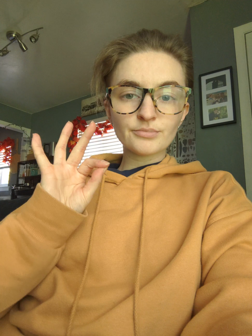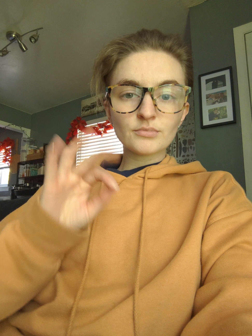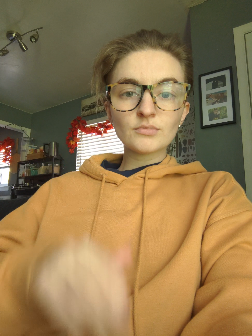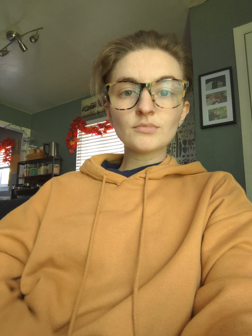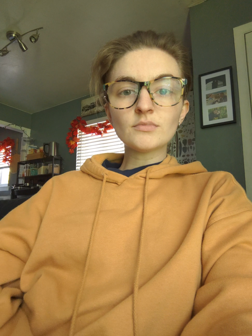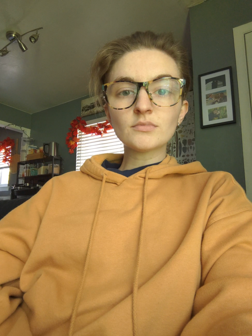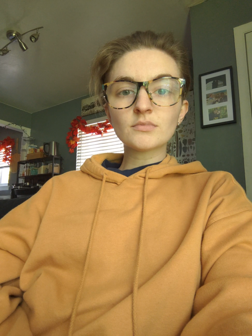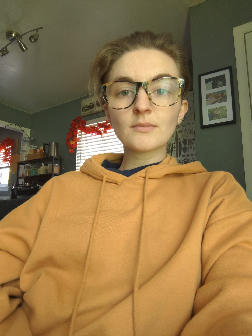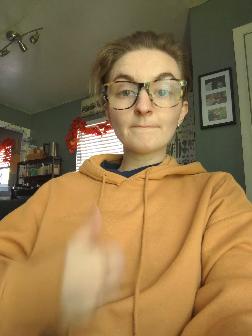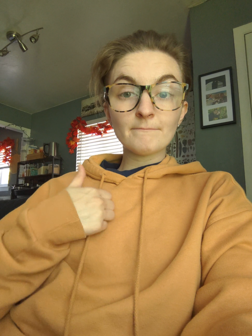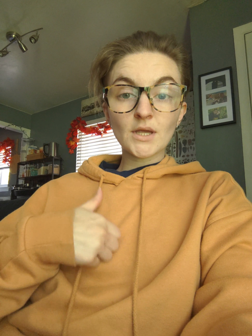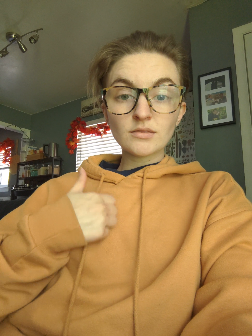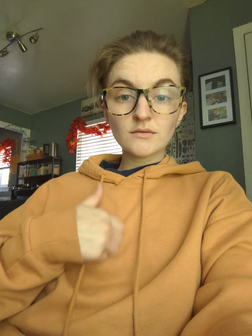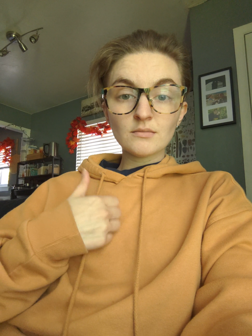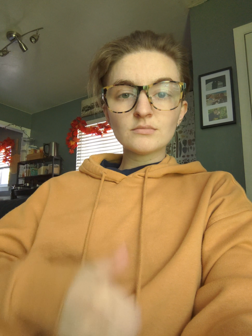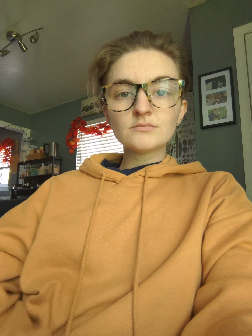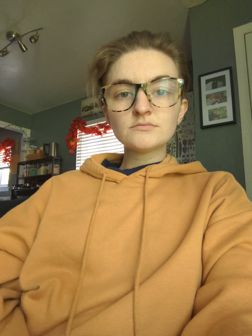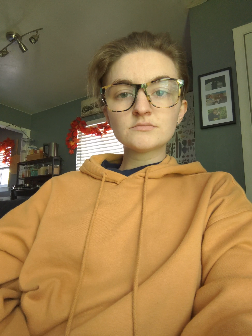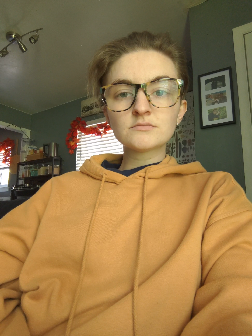bathtub